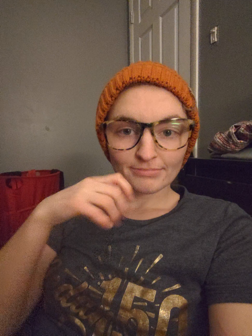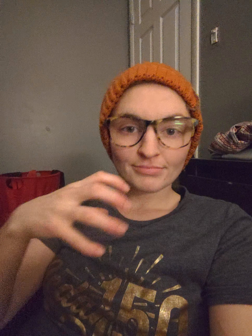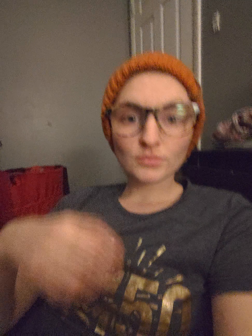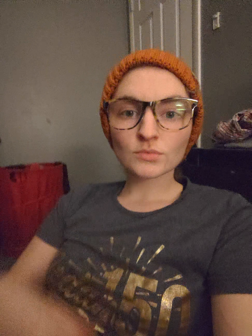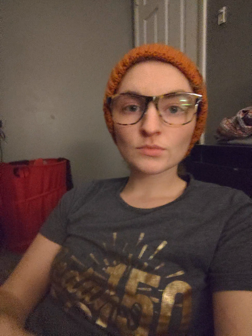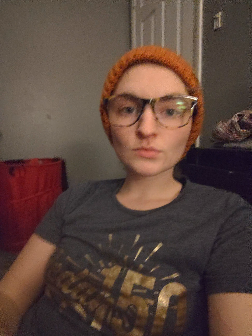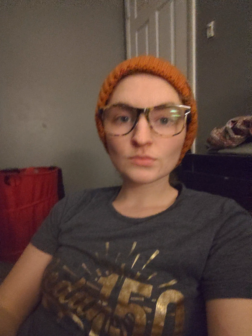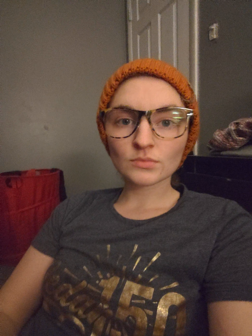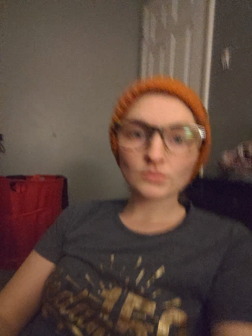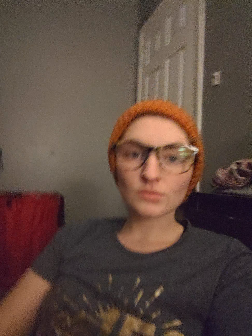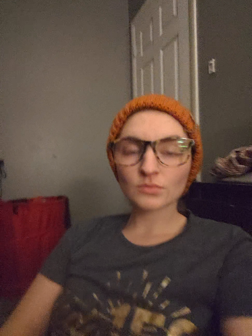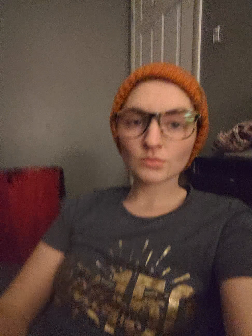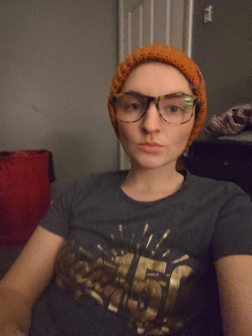dryer